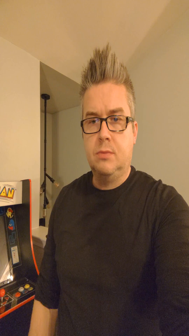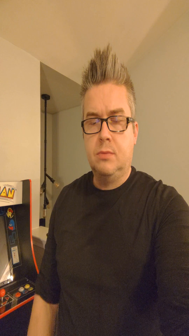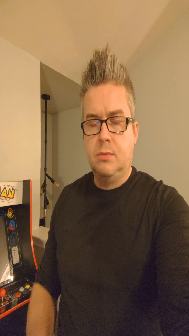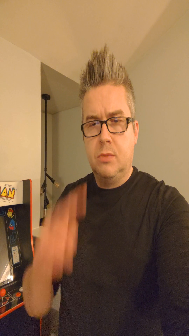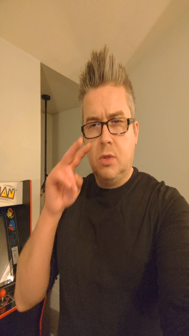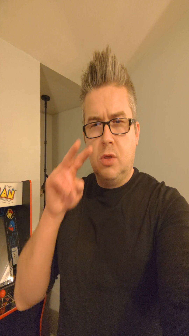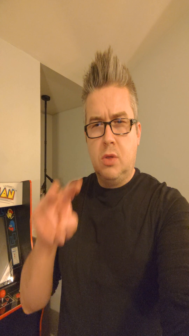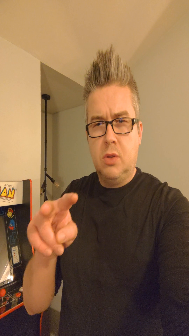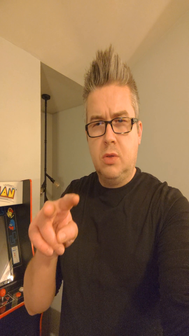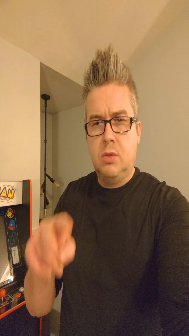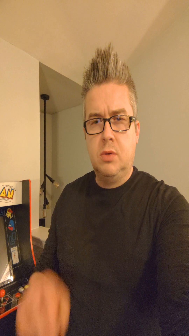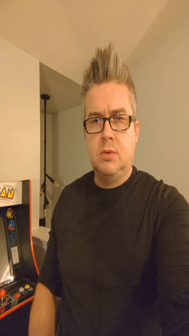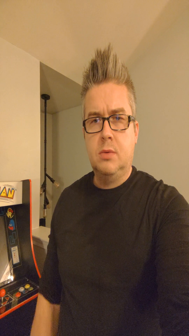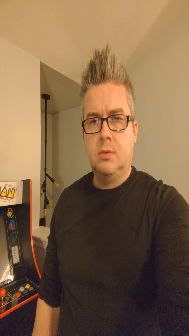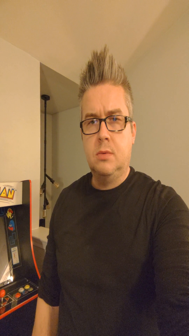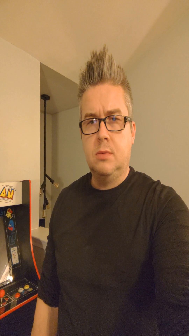look